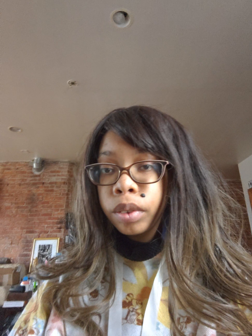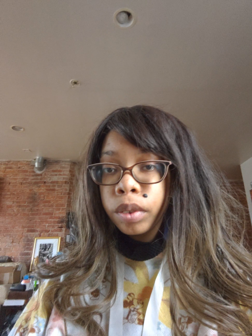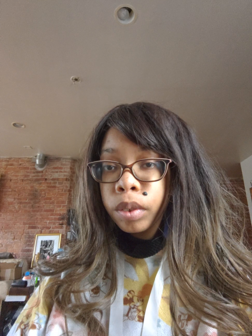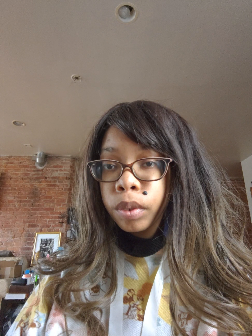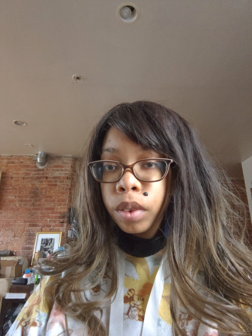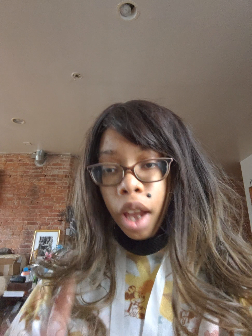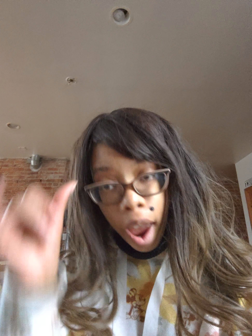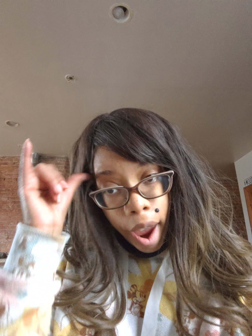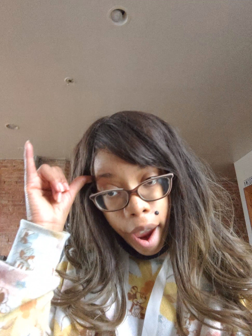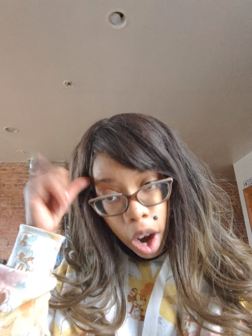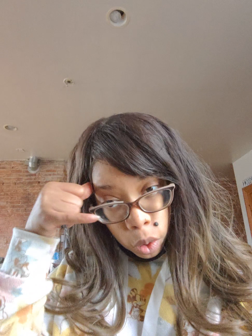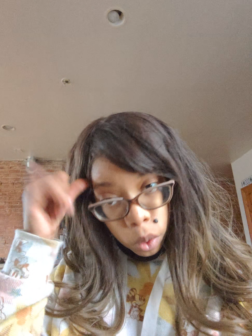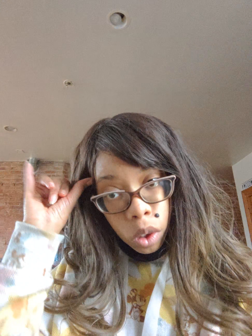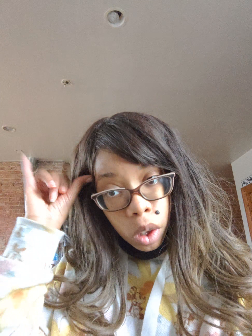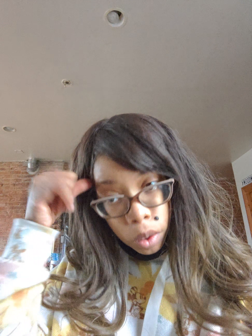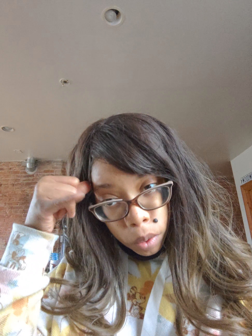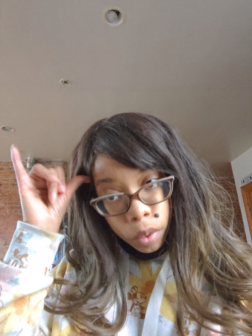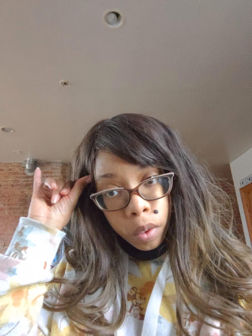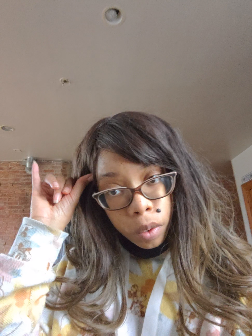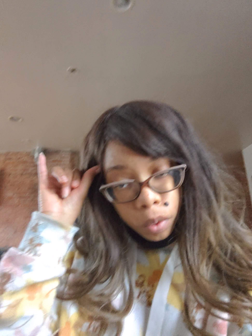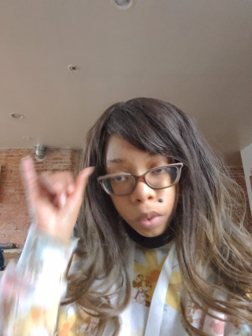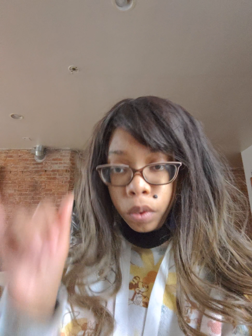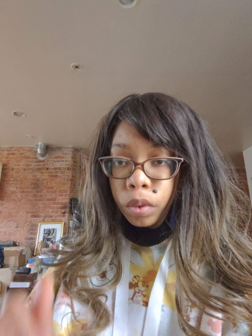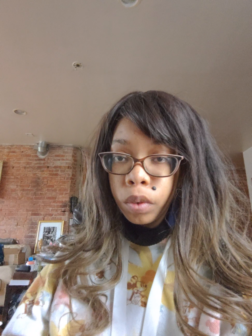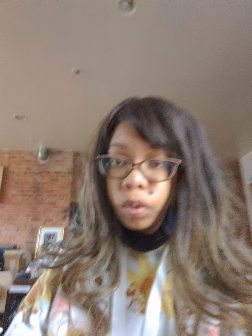cow